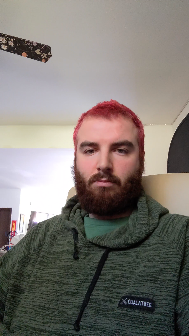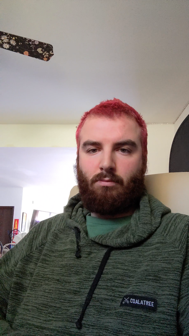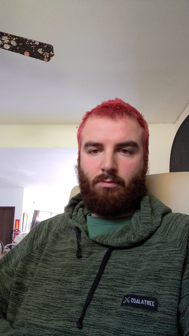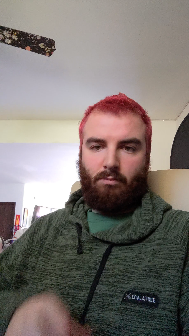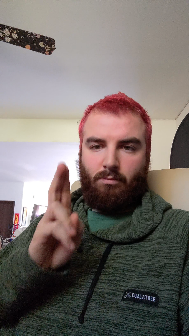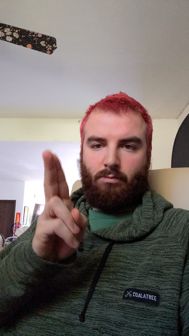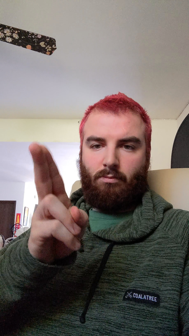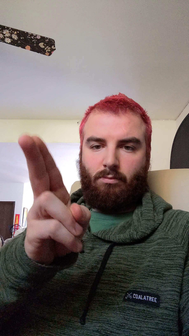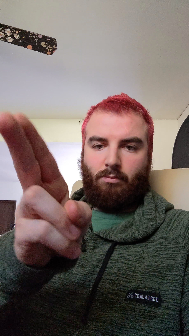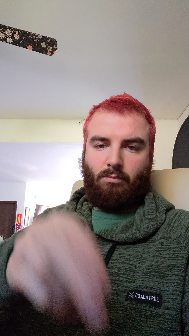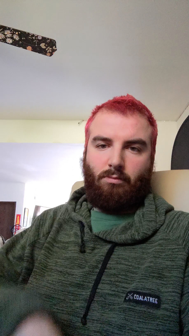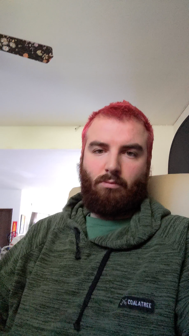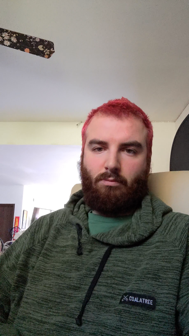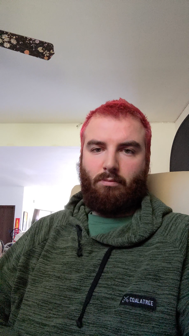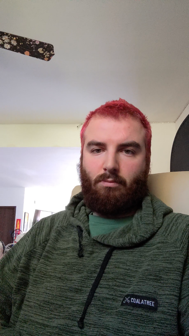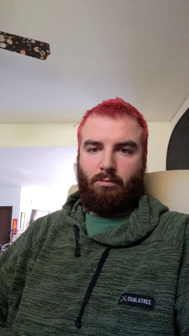hurry